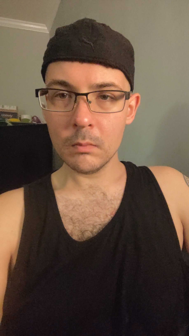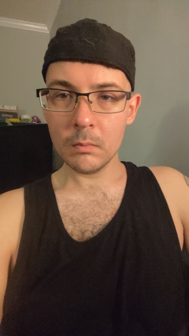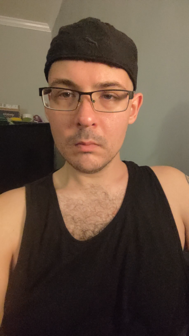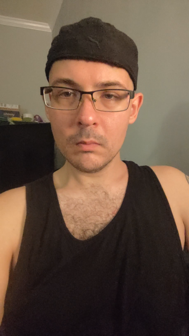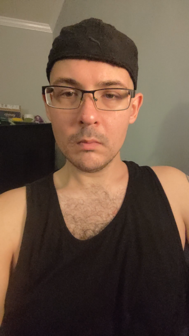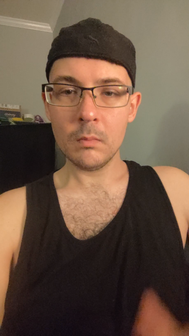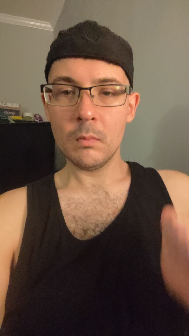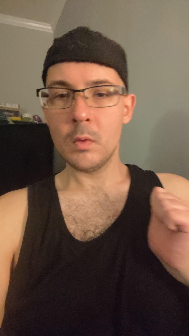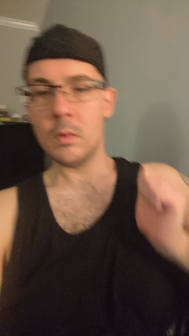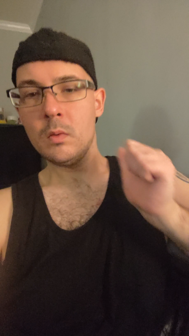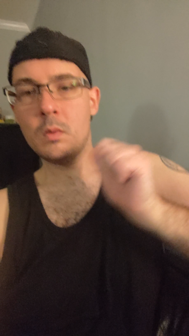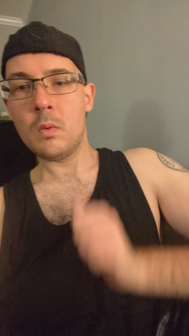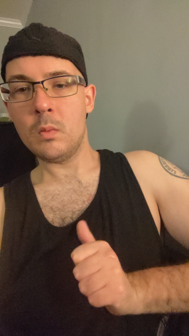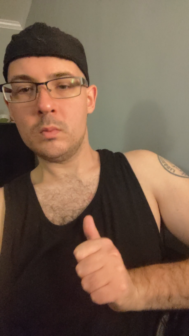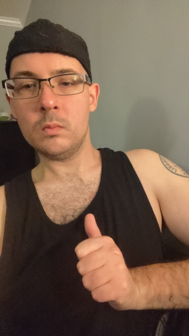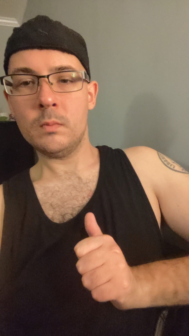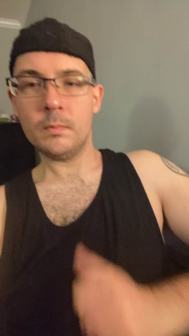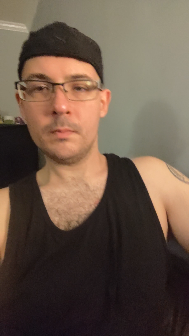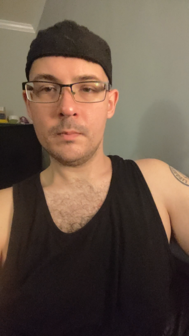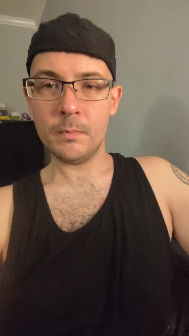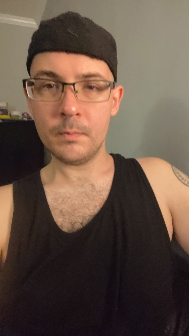coats